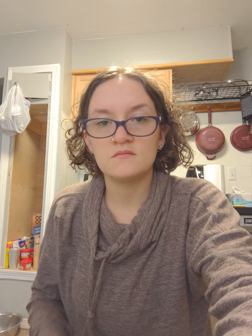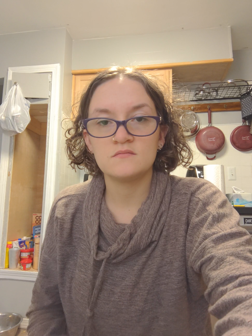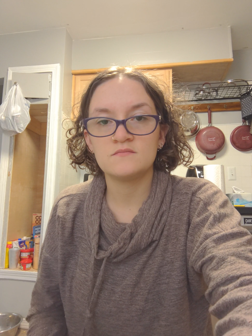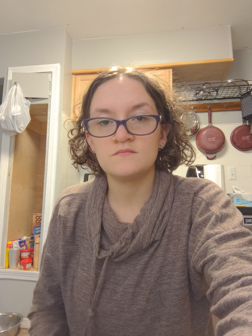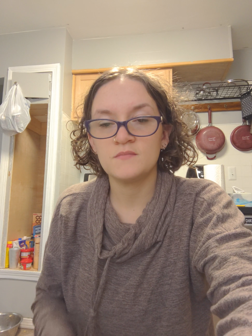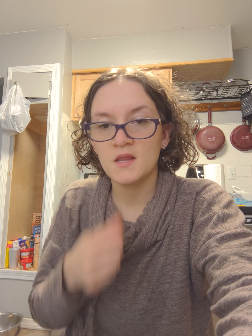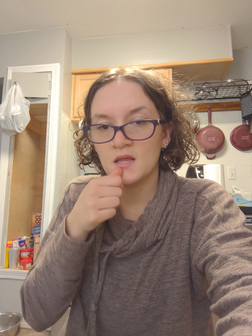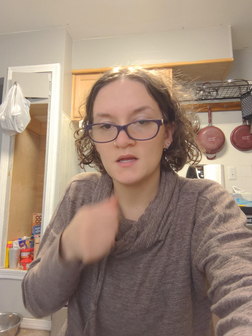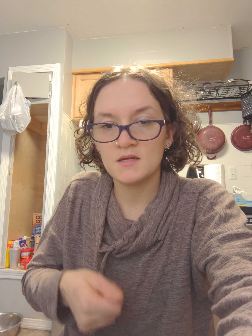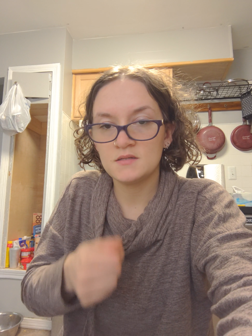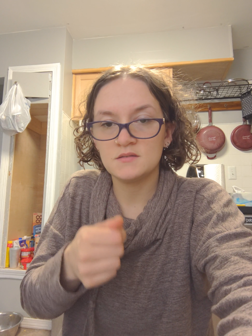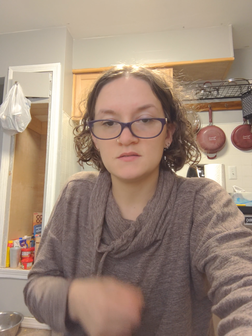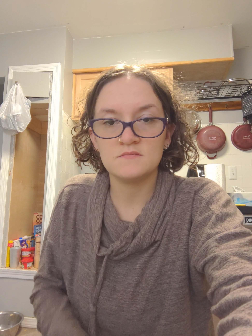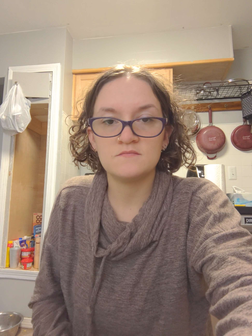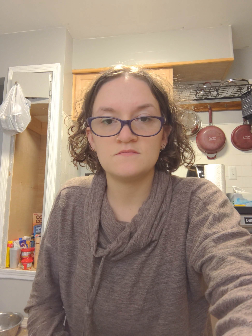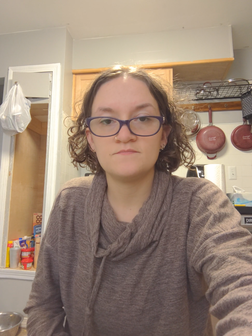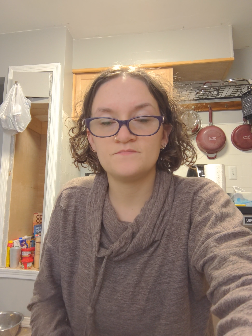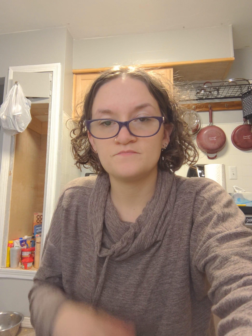hide